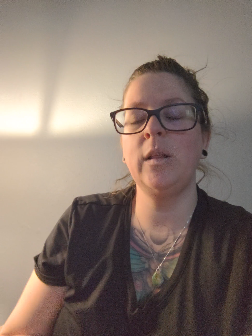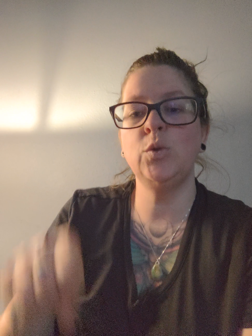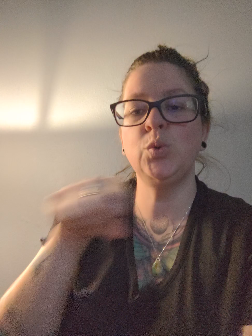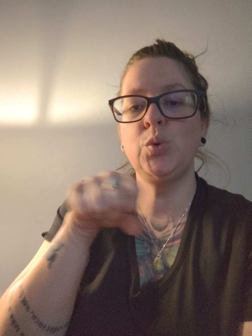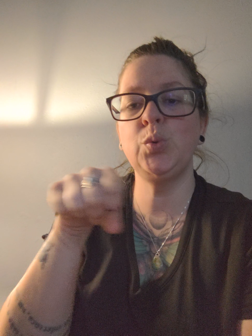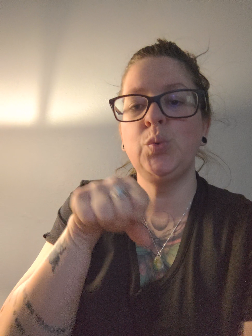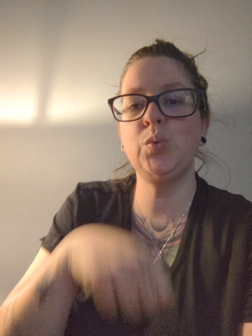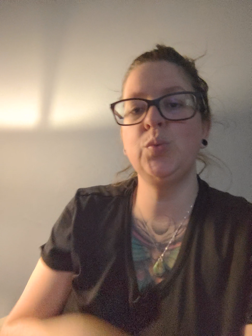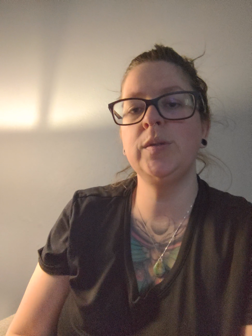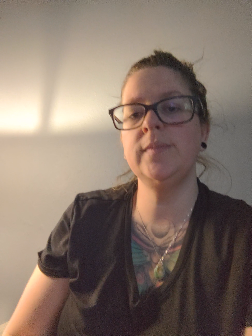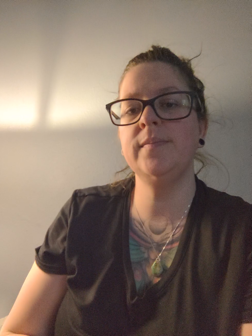shoe